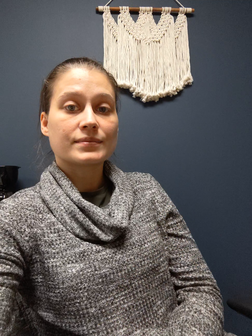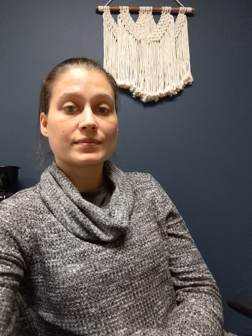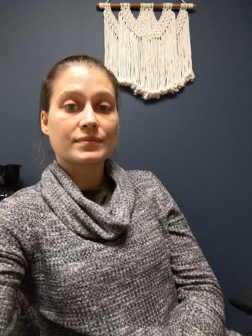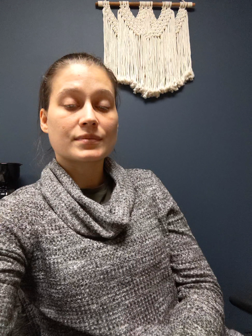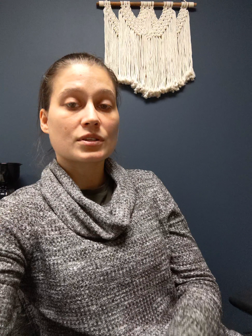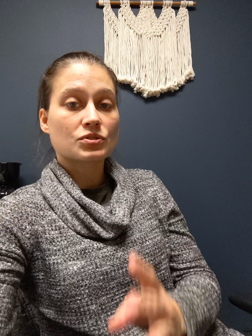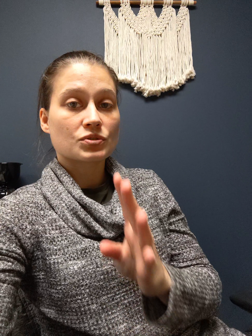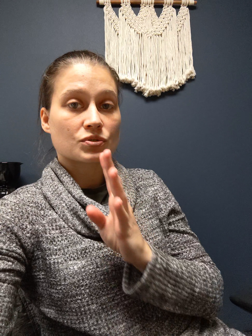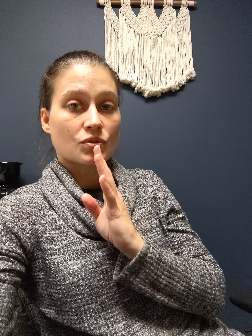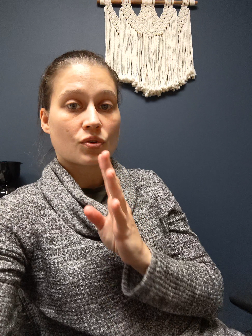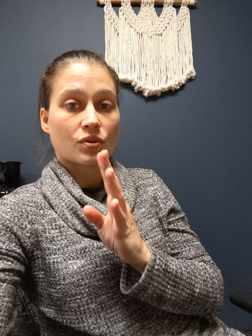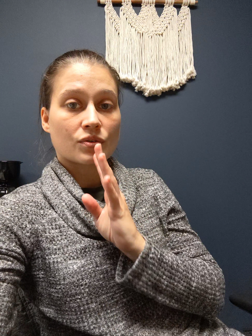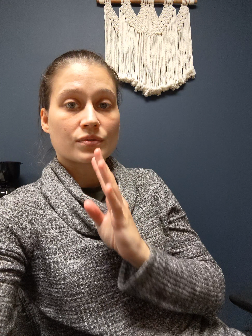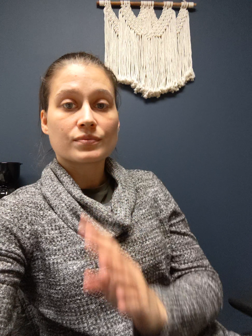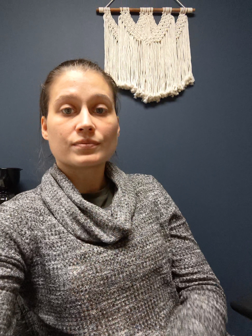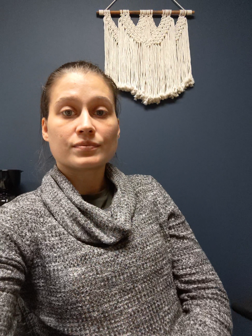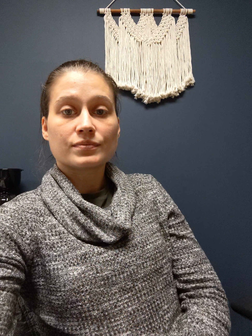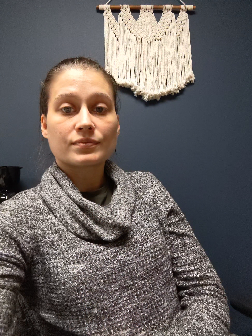talk